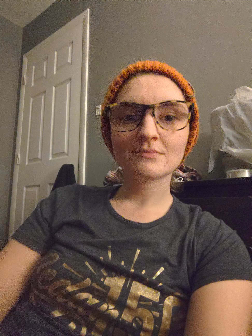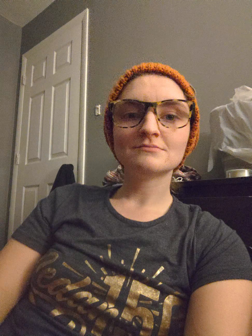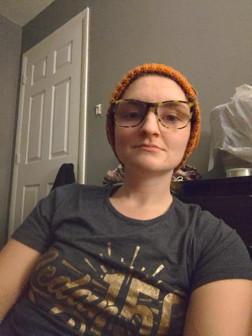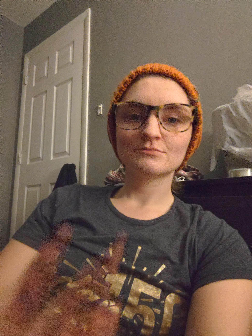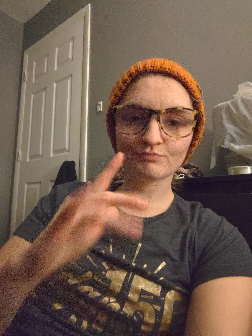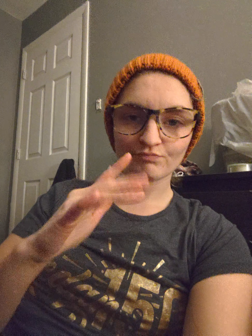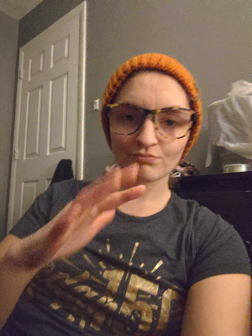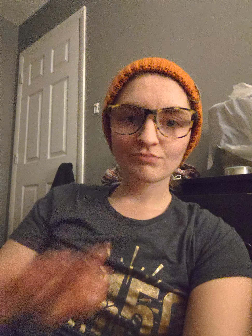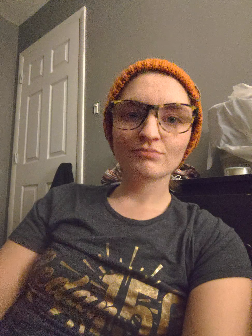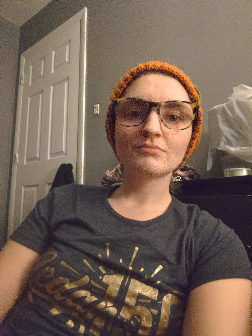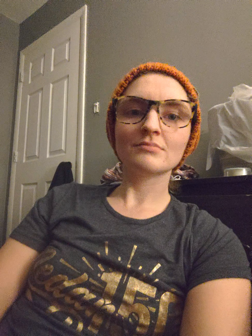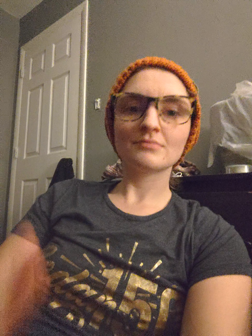finger